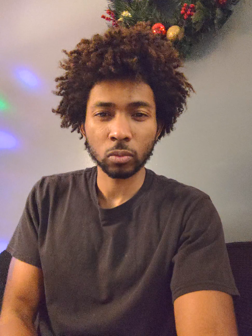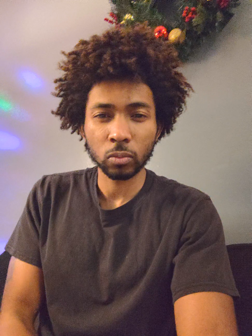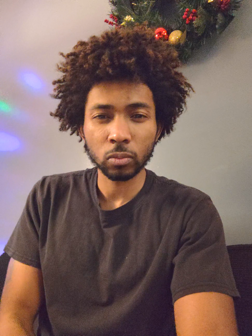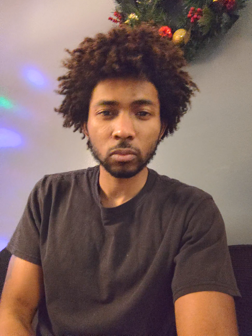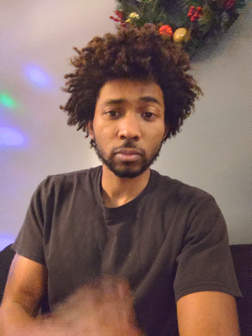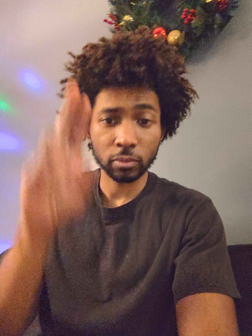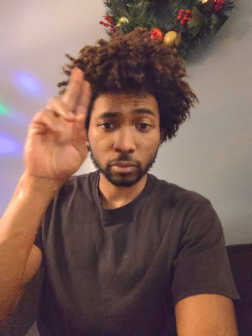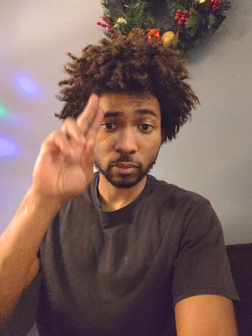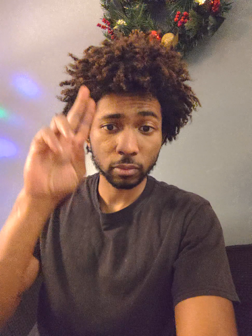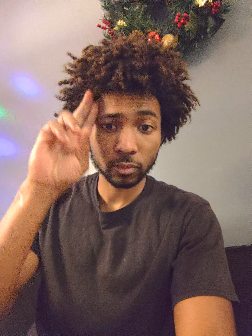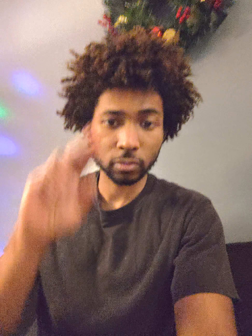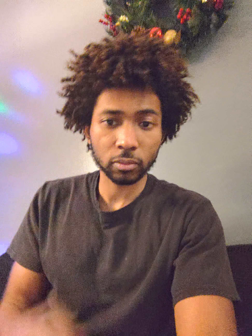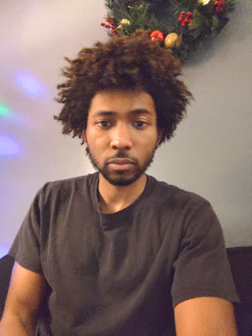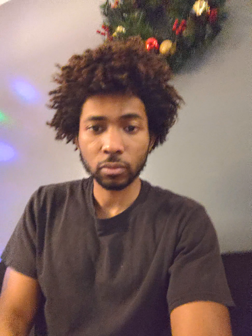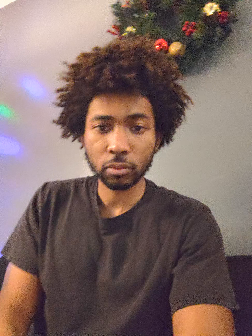uncle